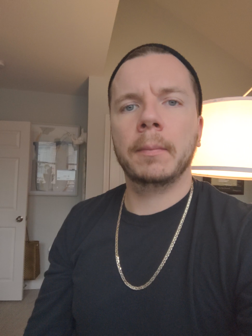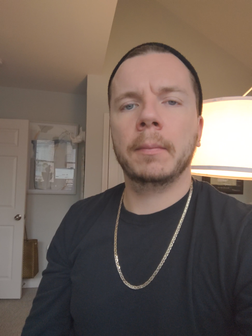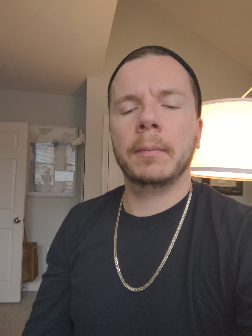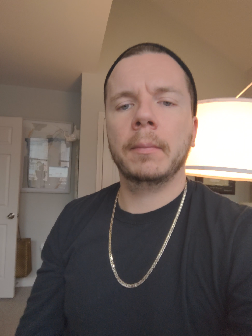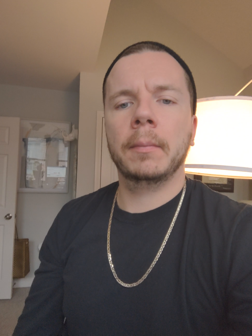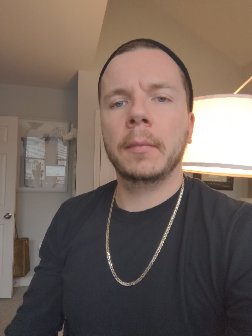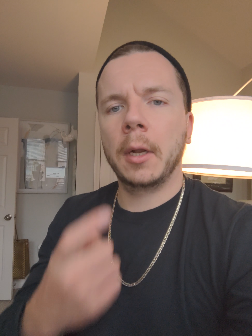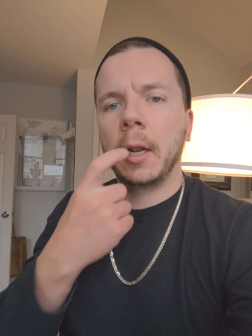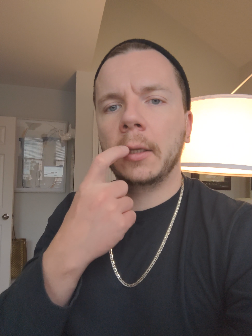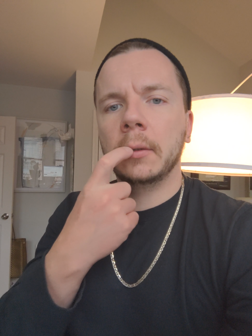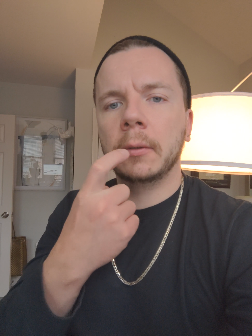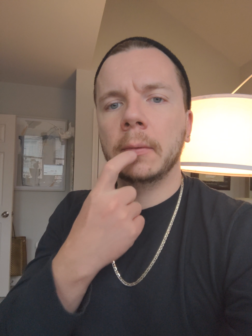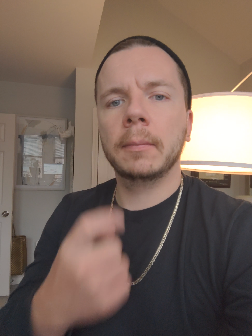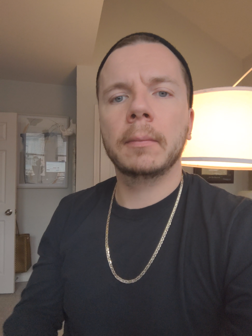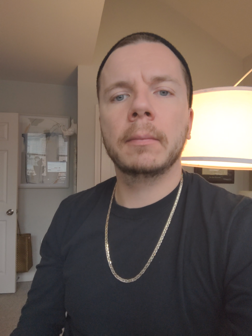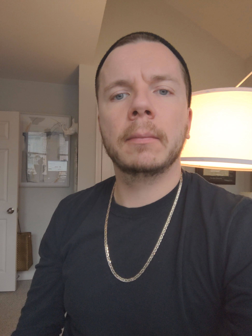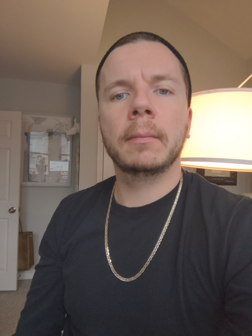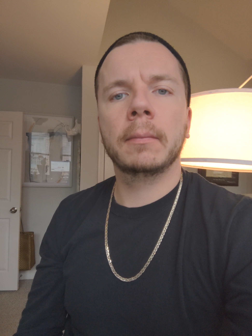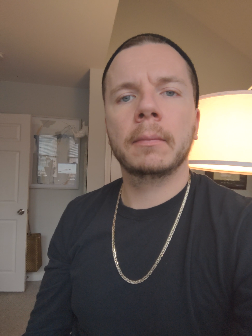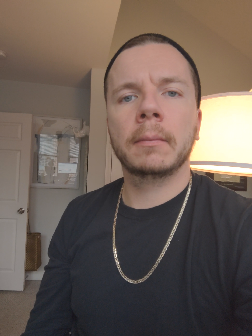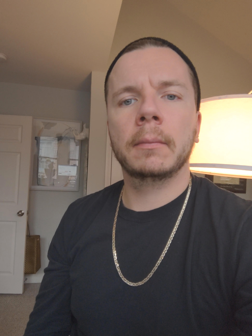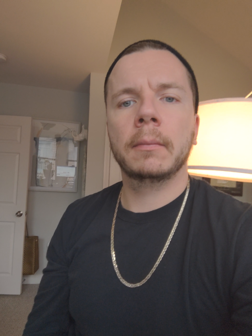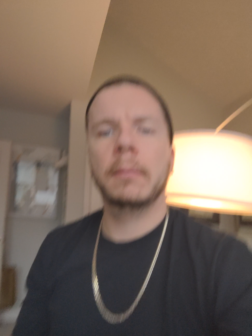window